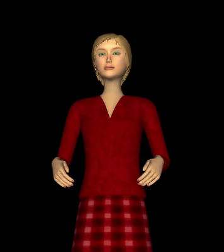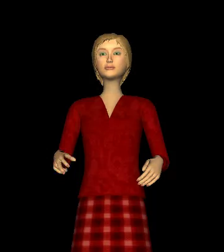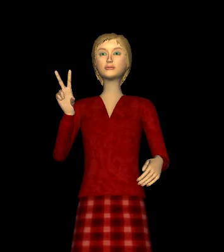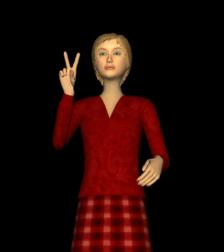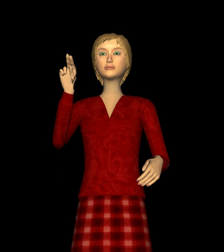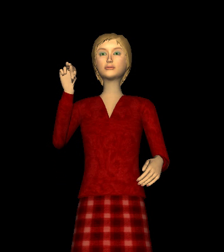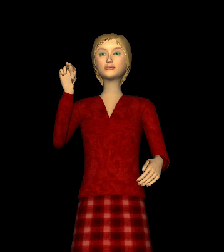30